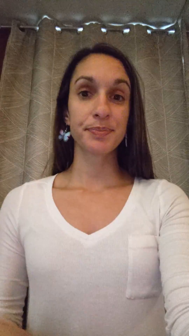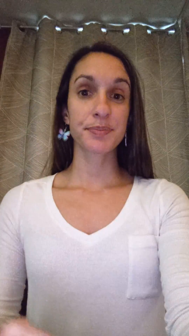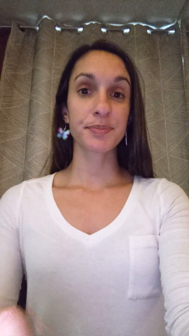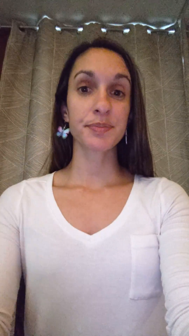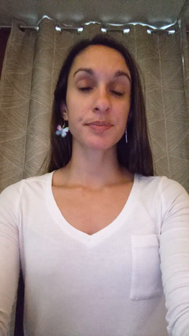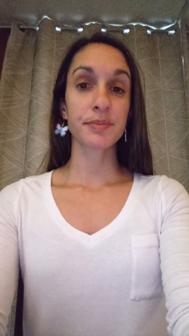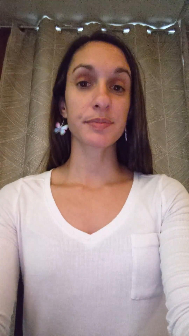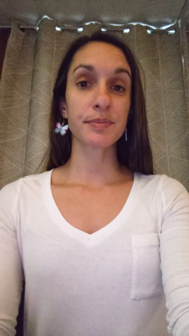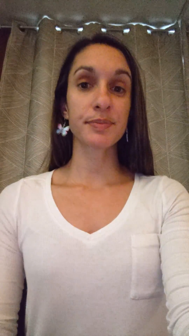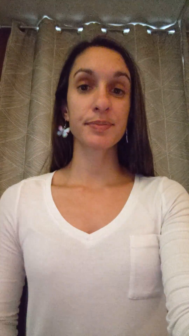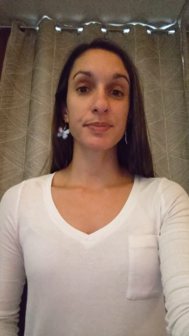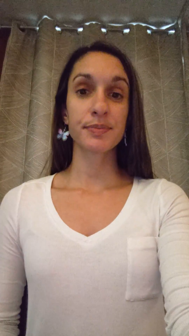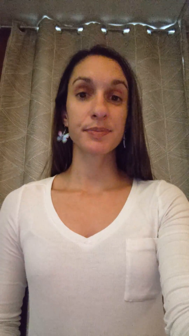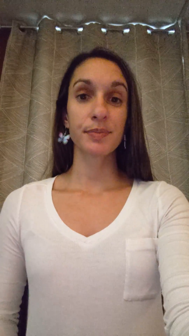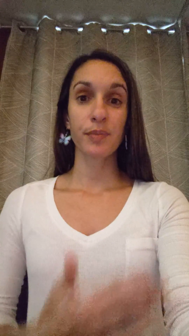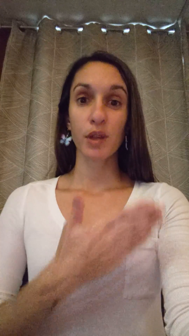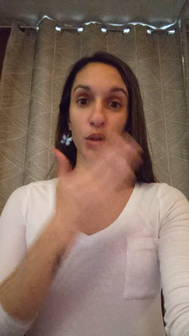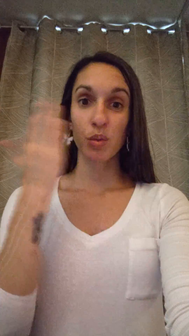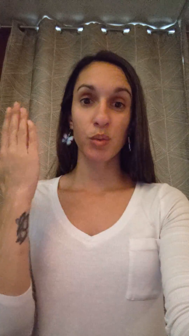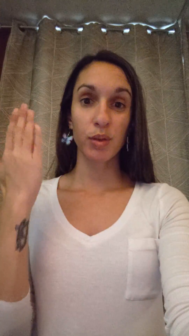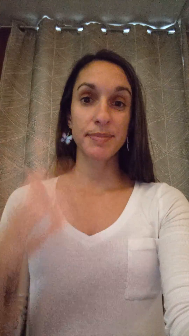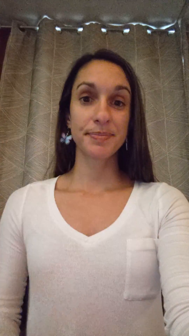all gone